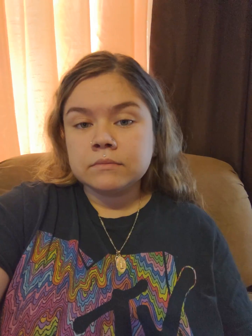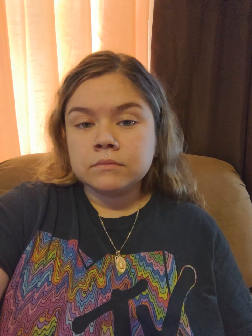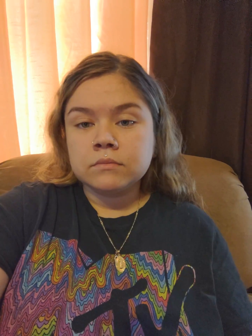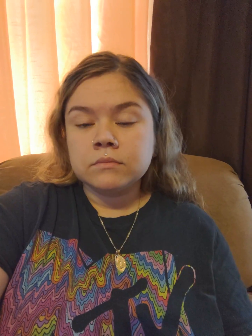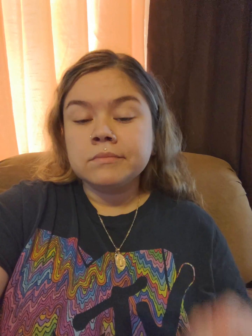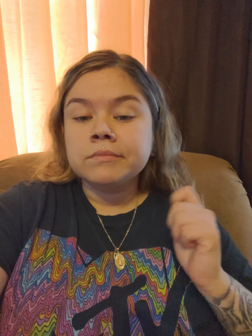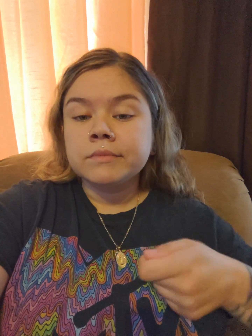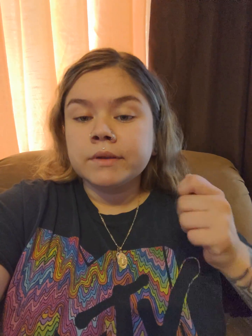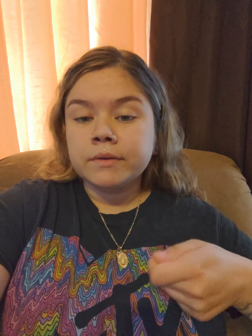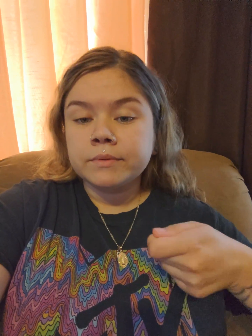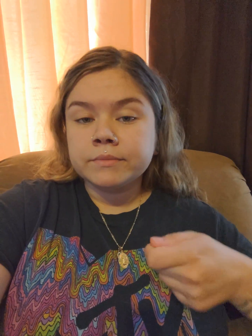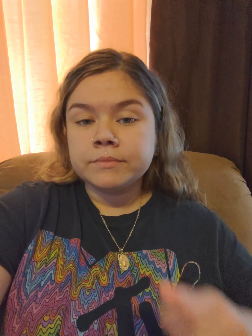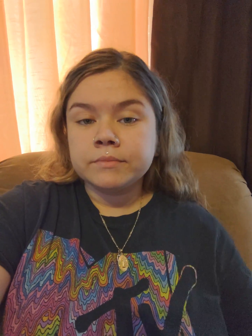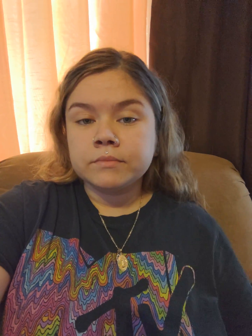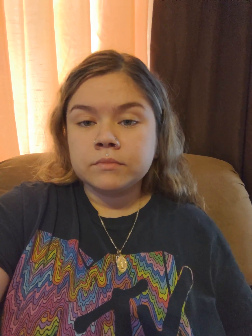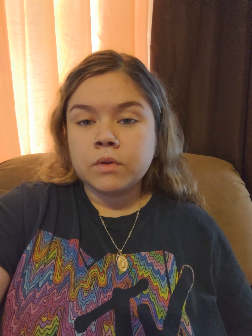cart